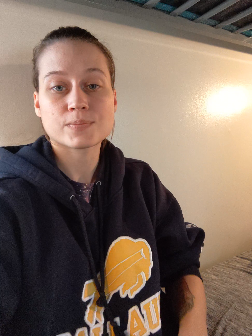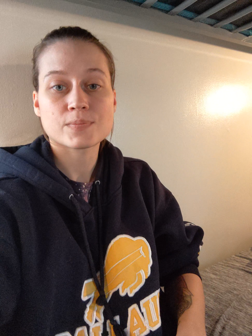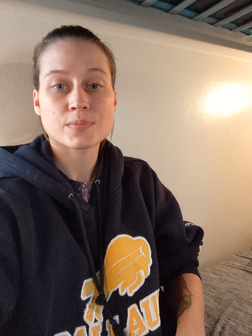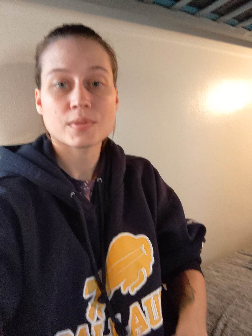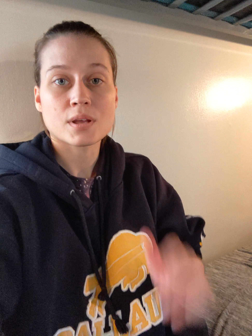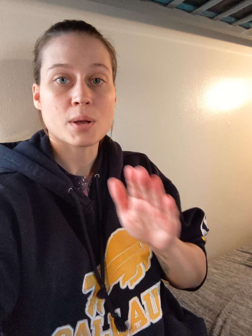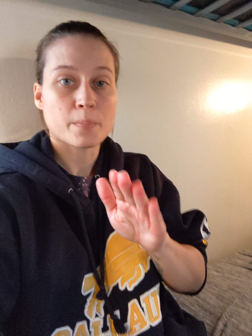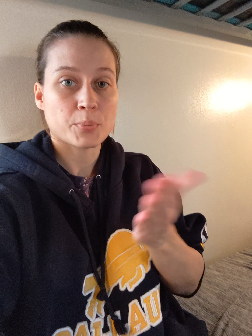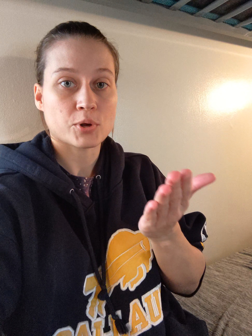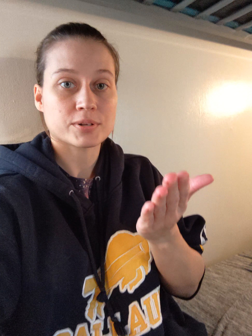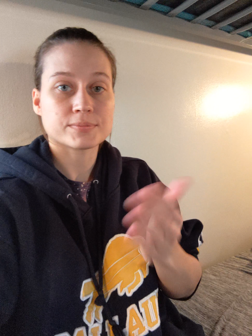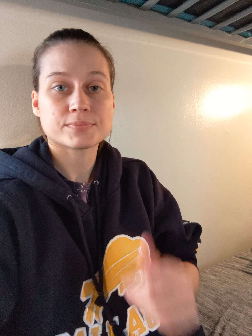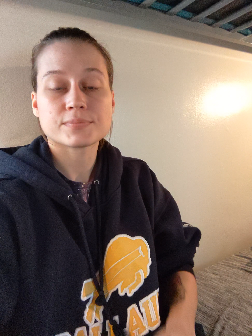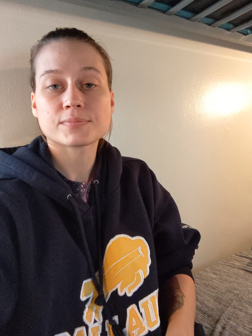book